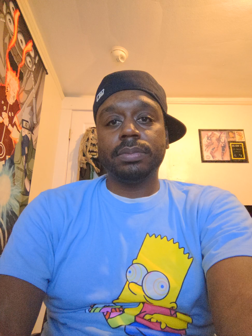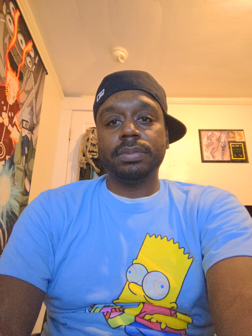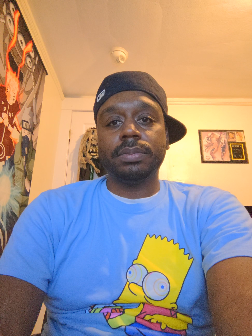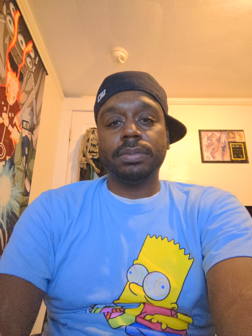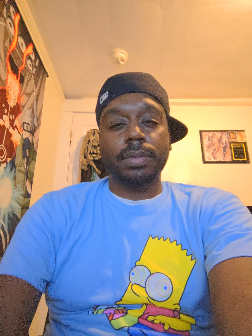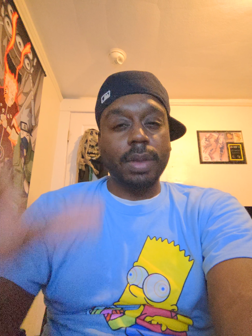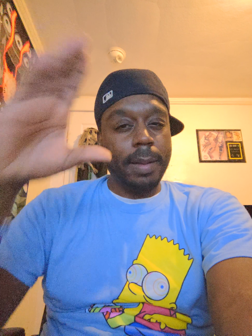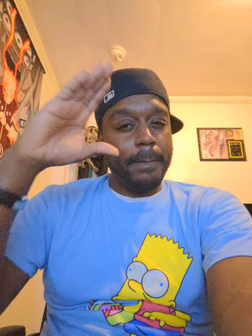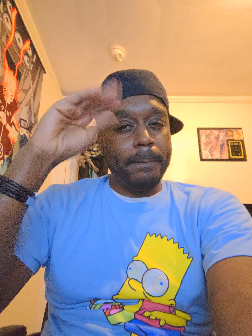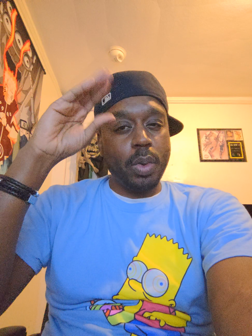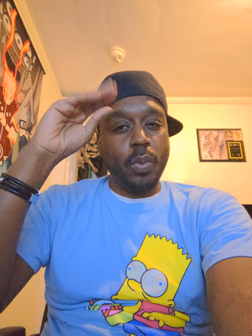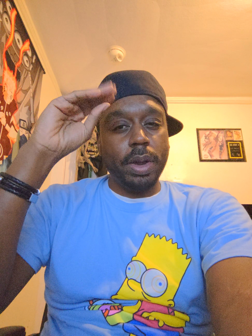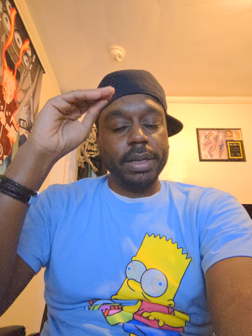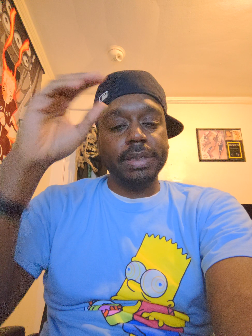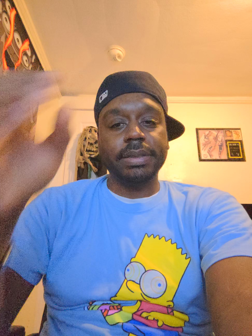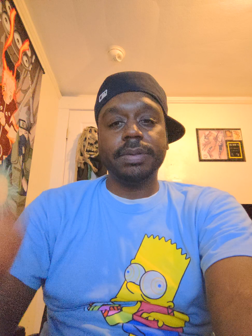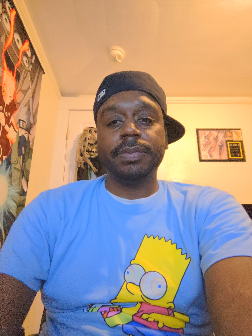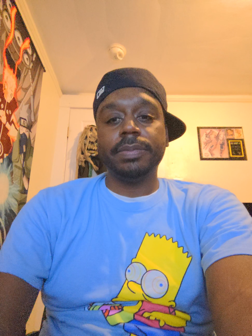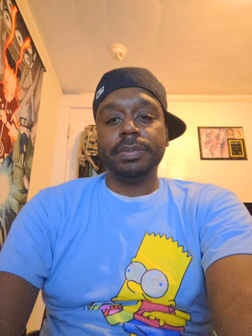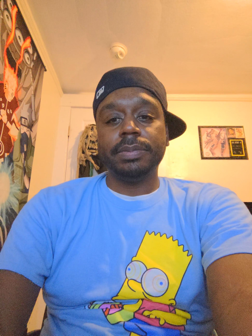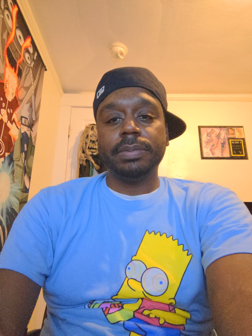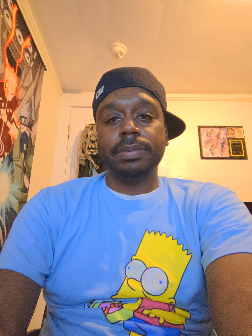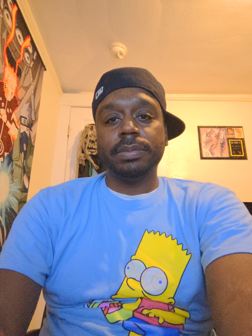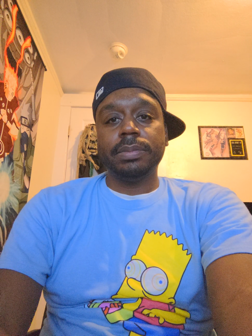boy